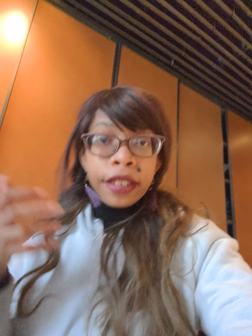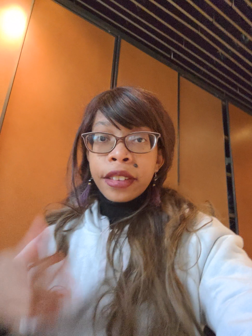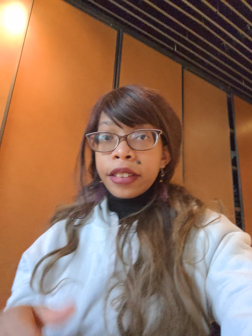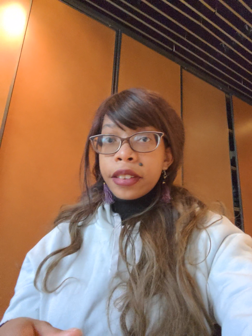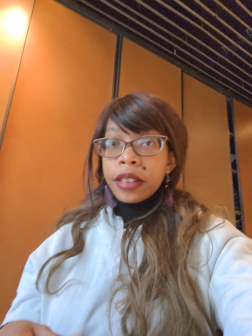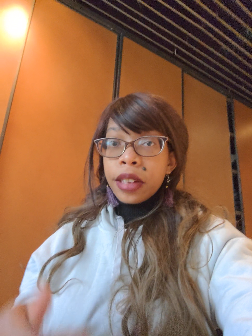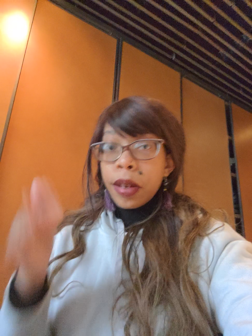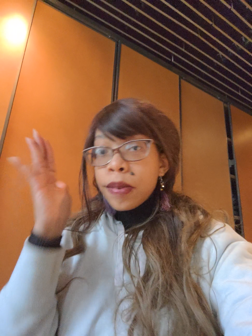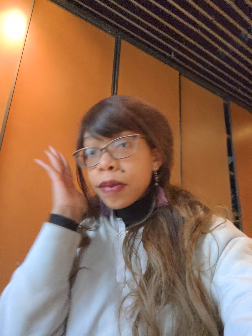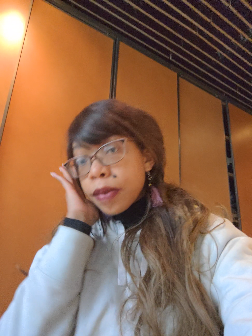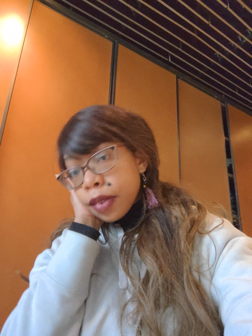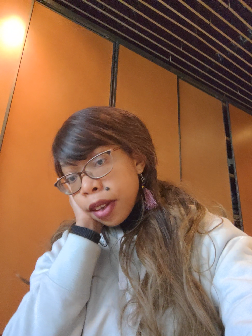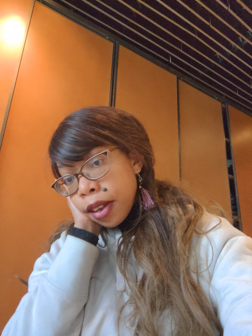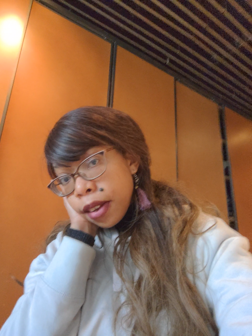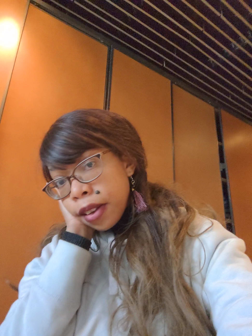bed